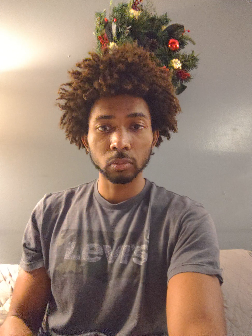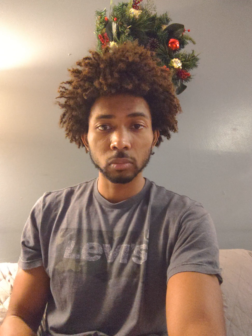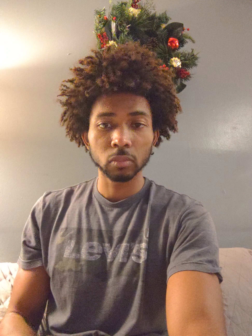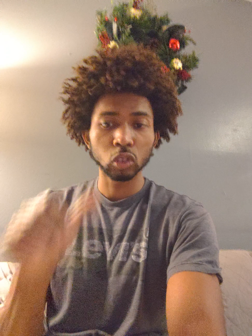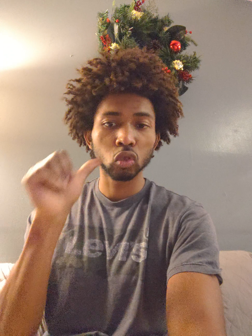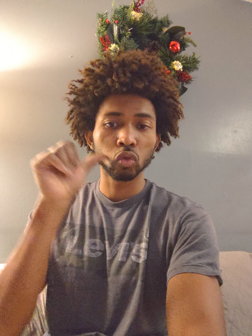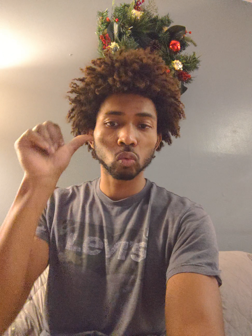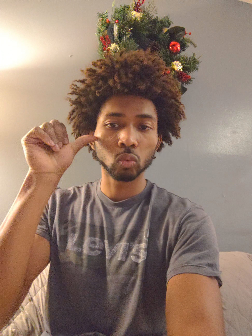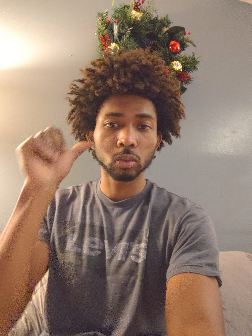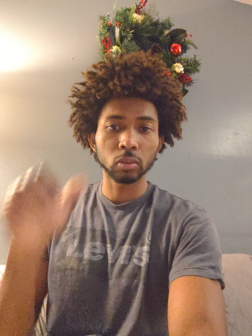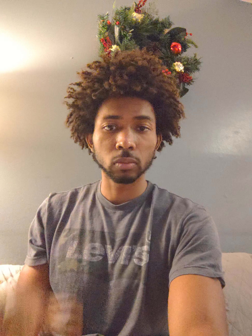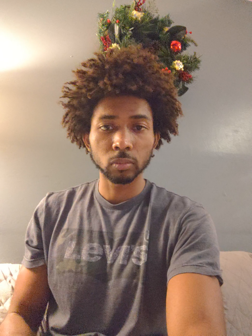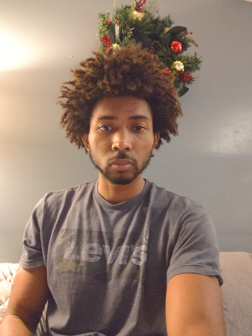yesterday